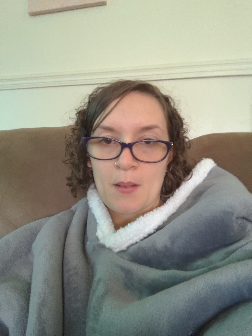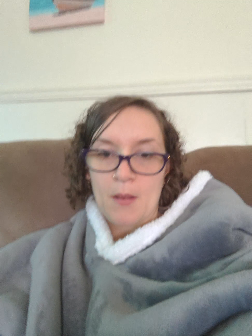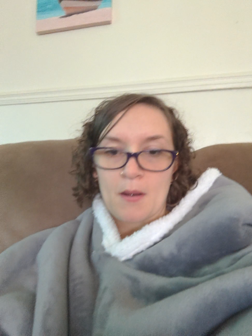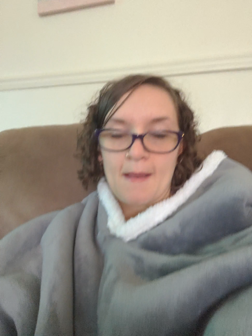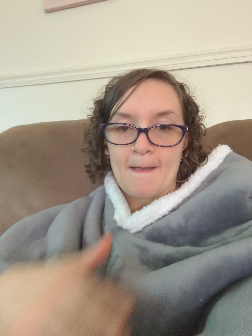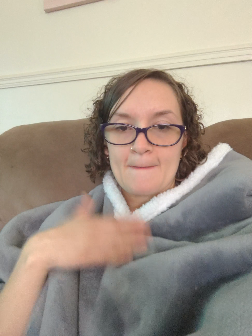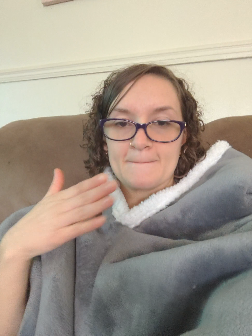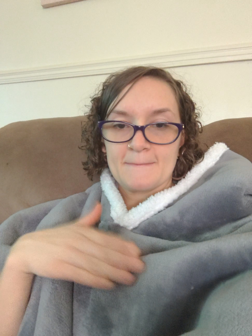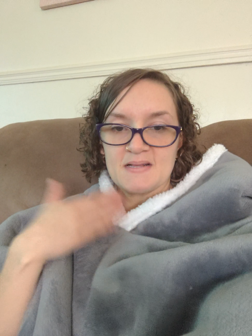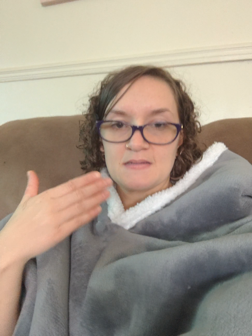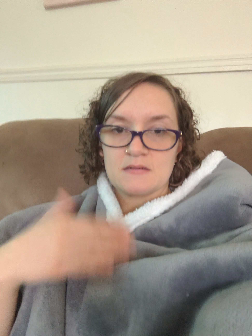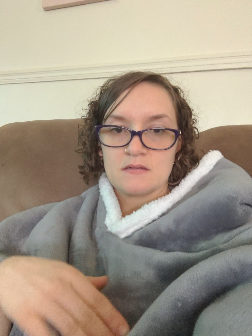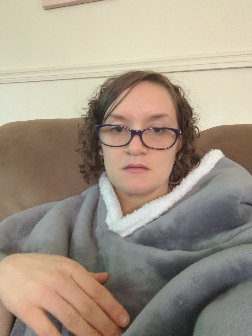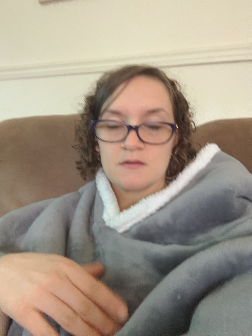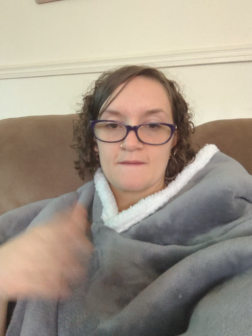happy